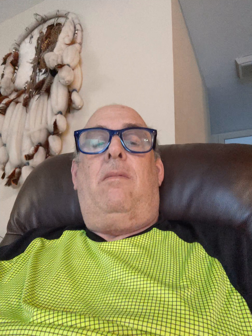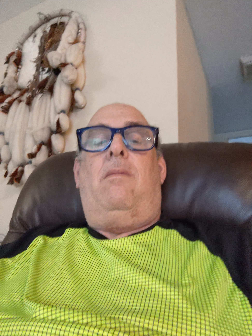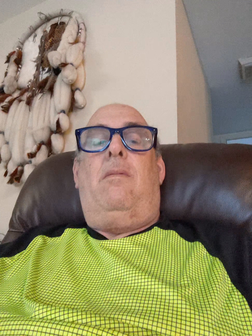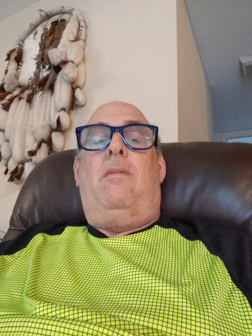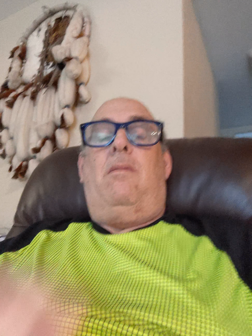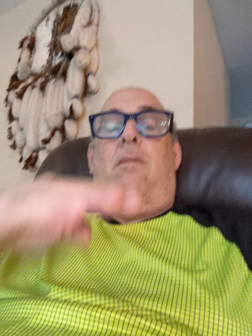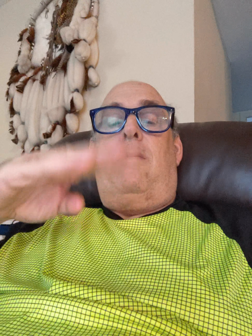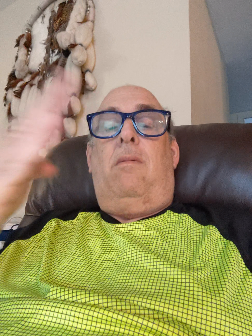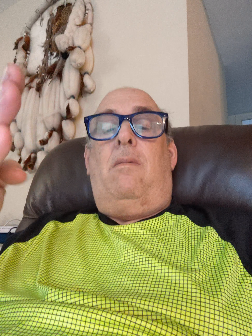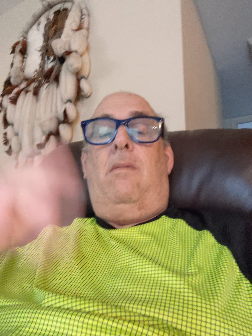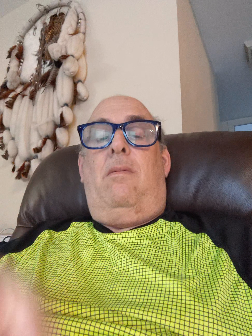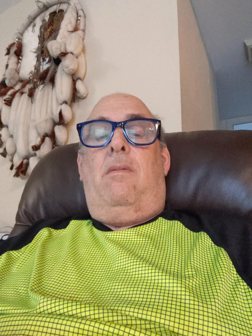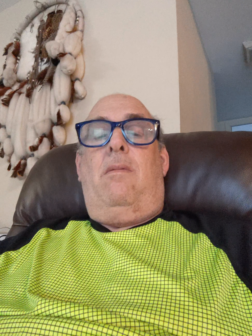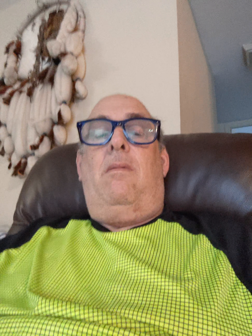open